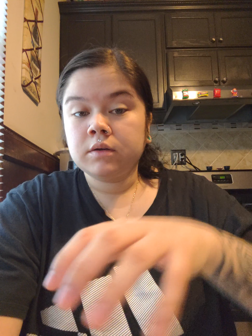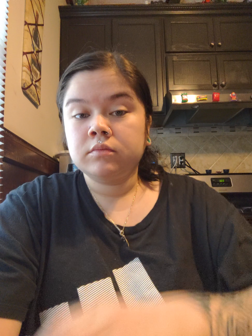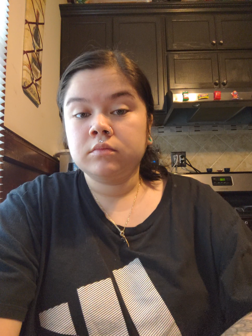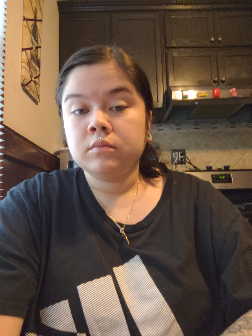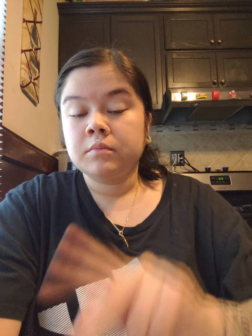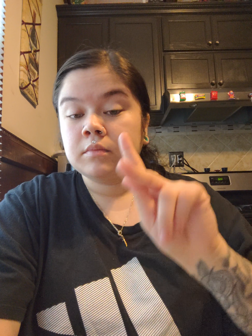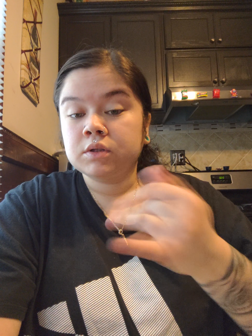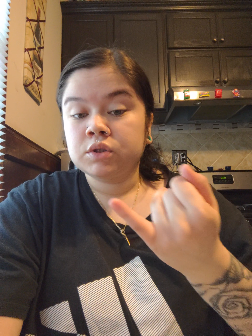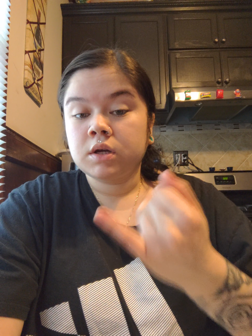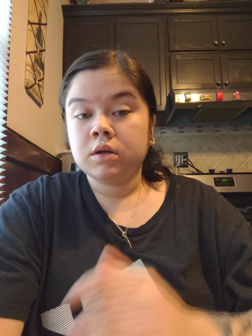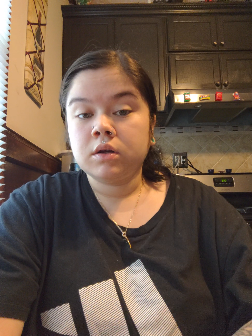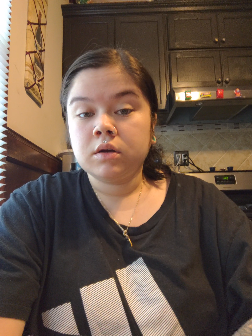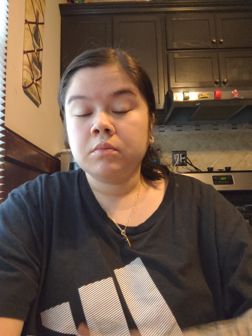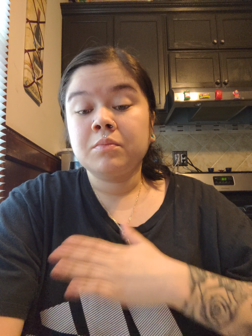pajamas